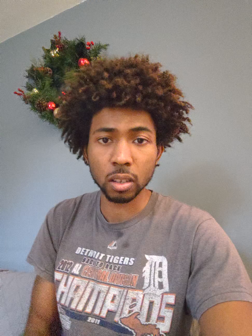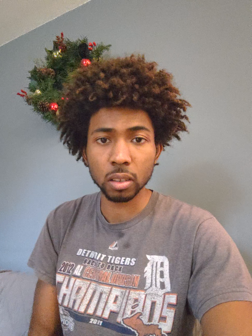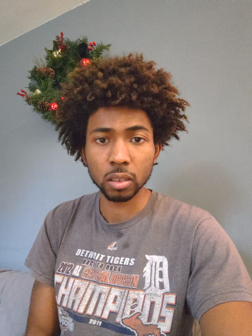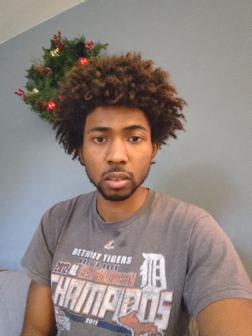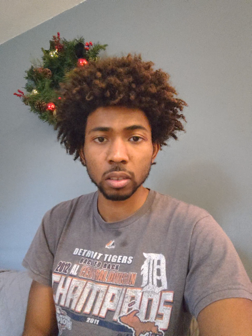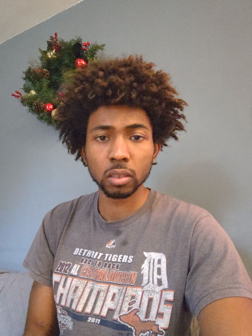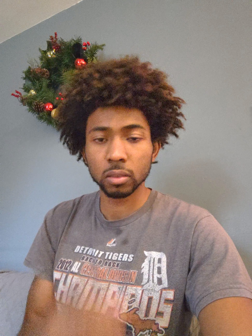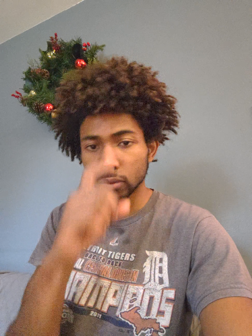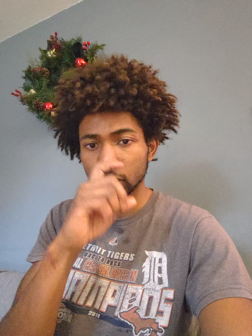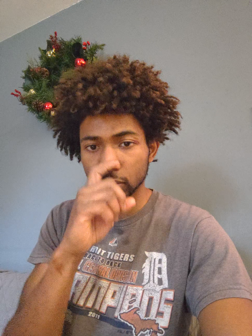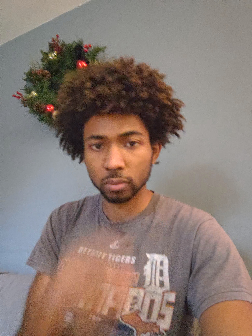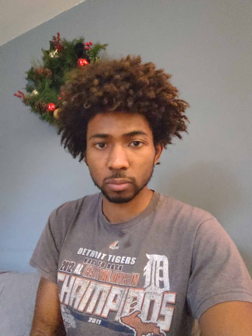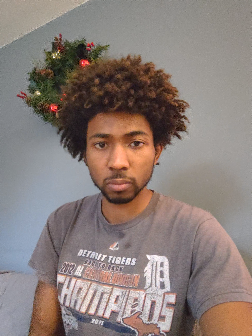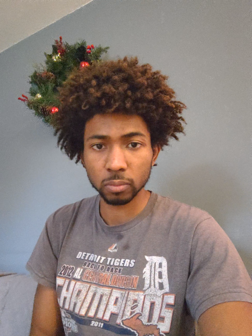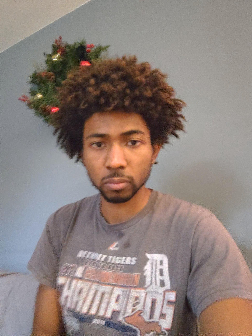doll